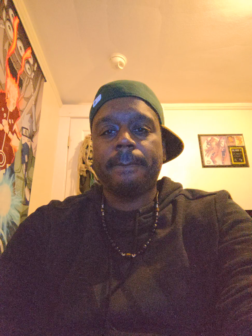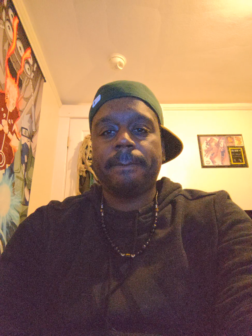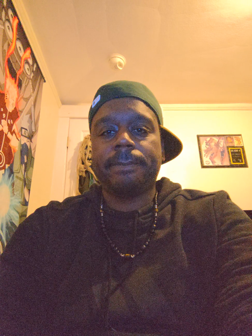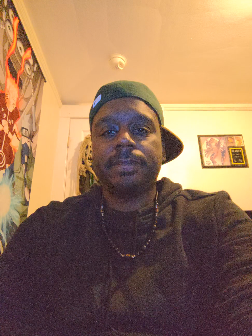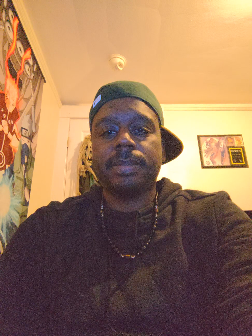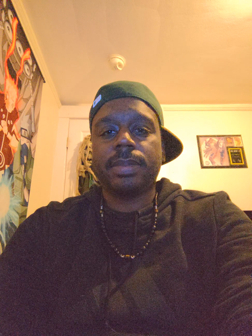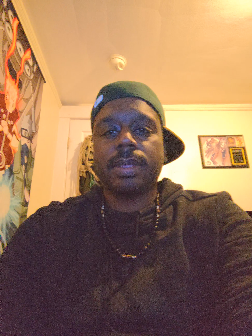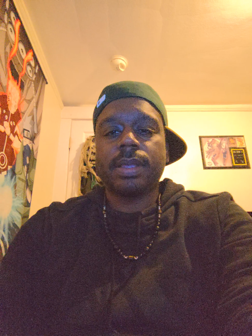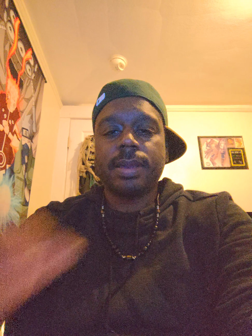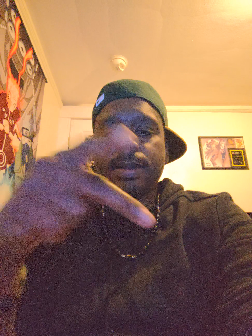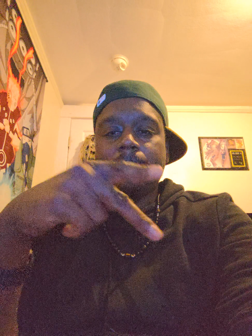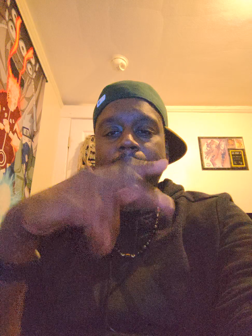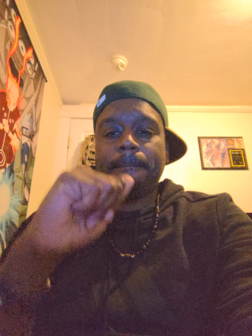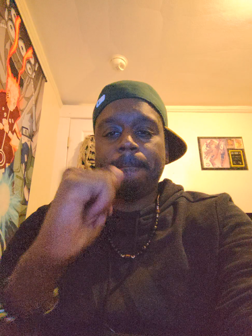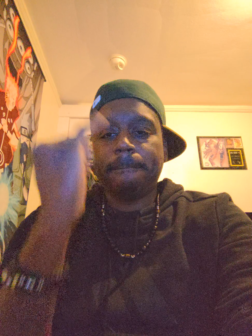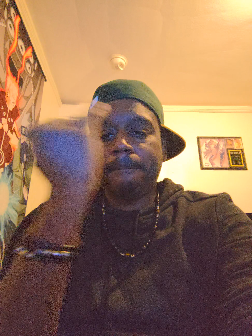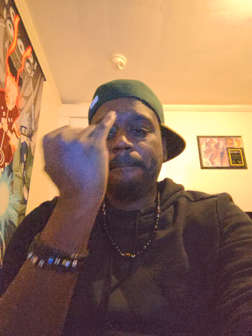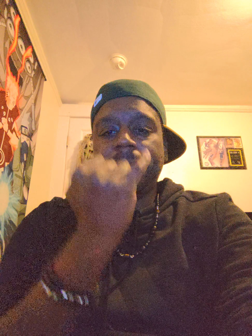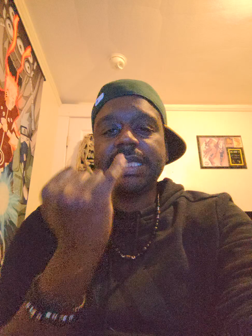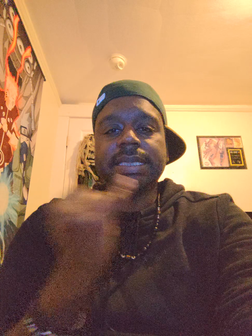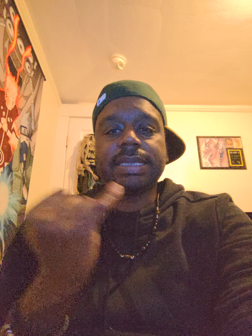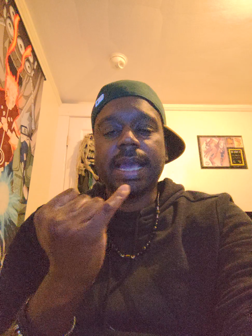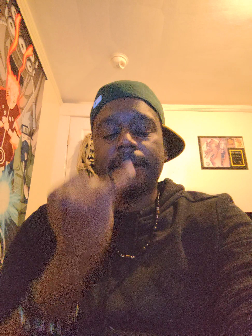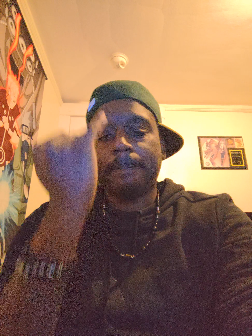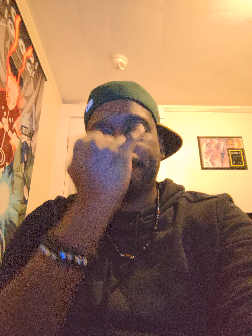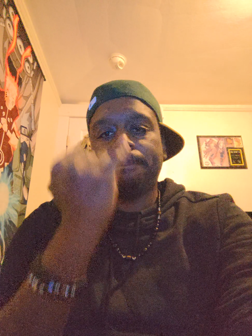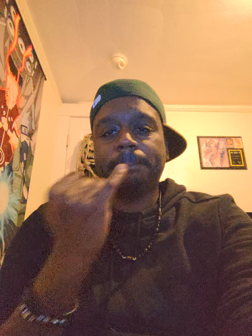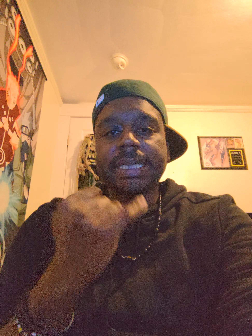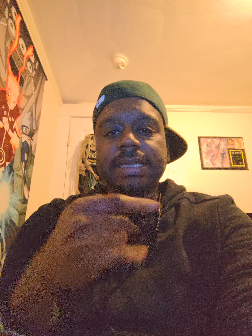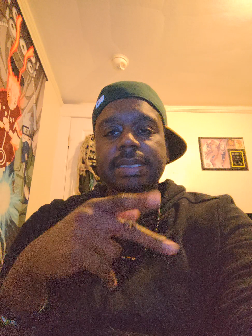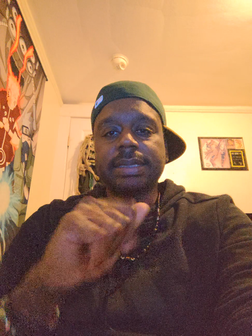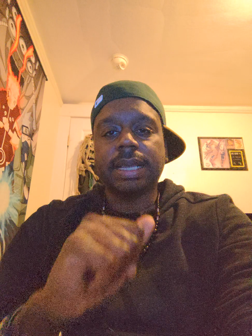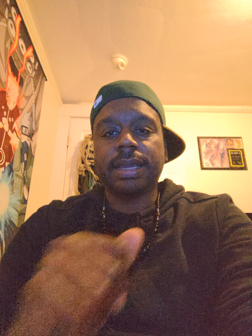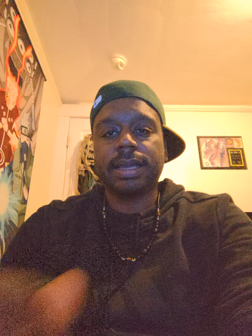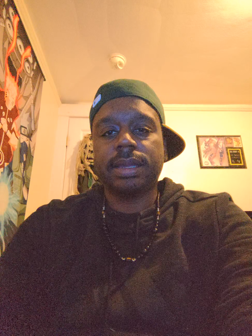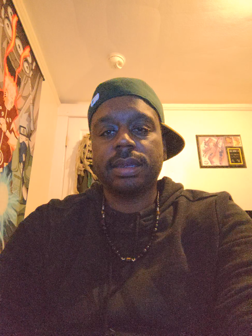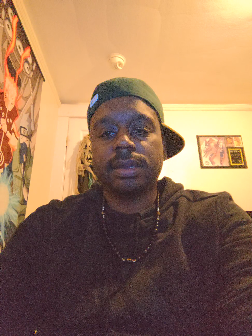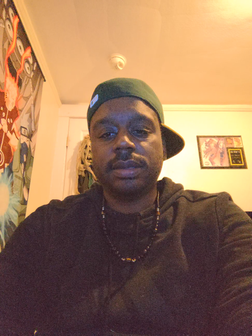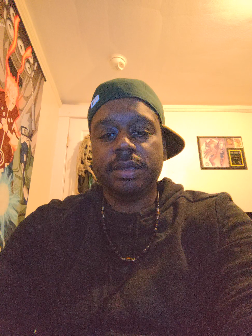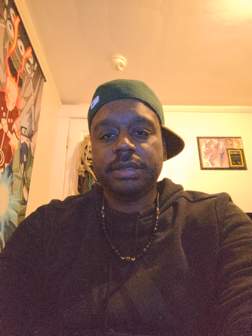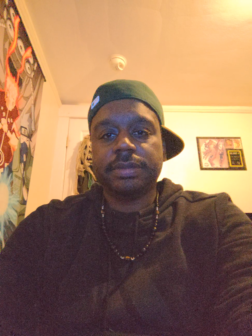pizza